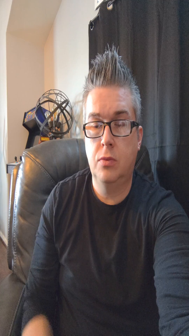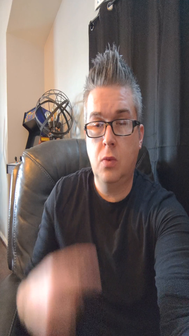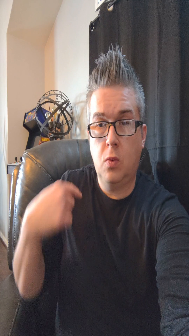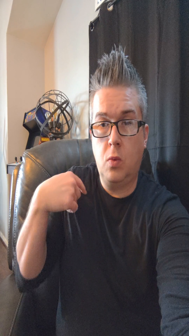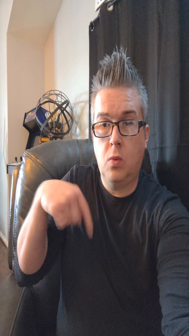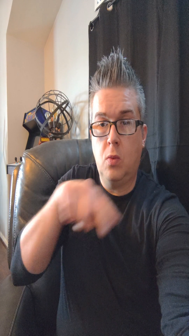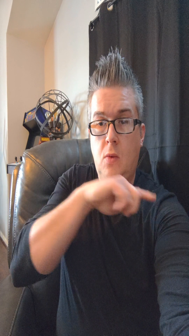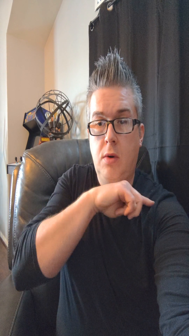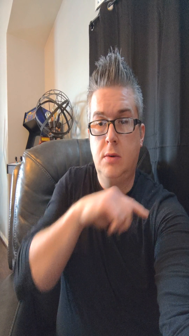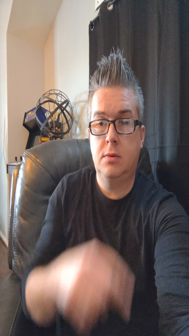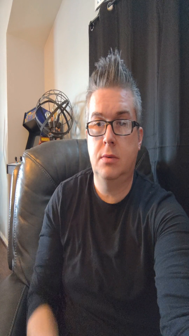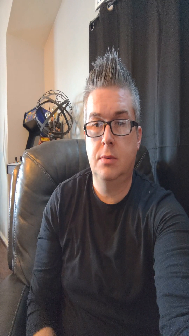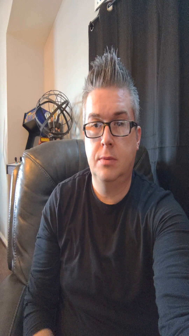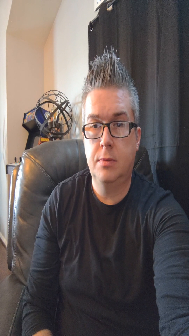we